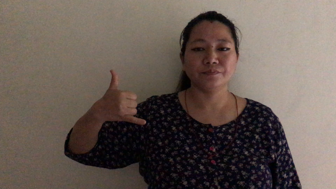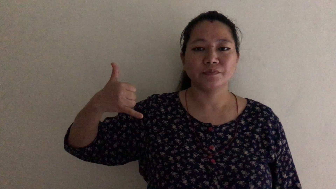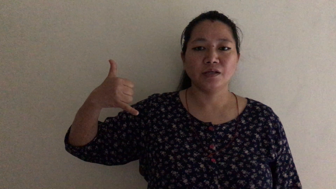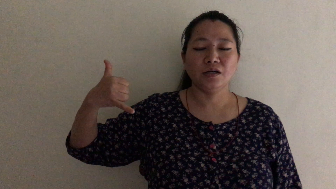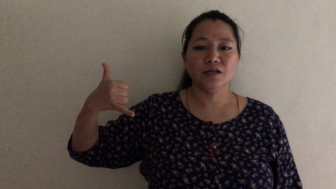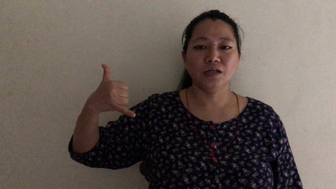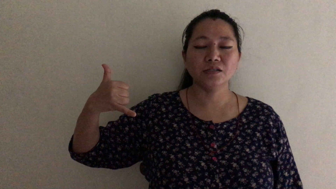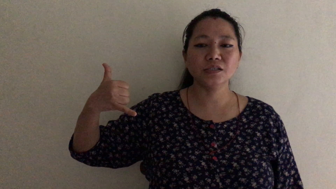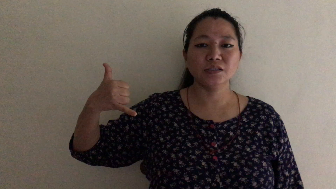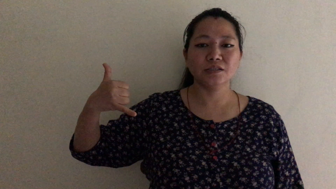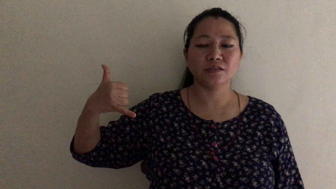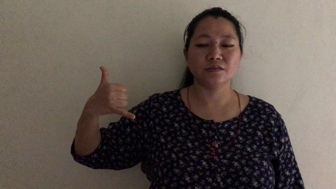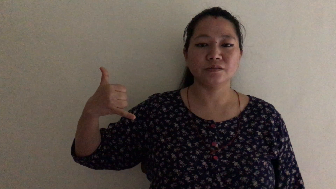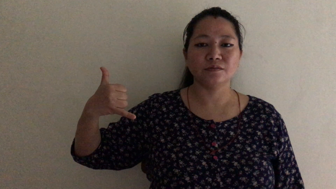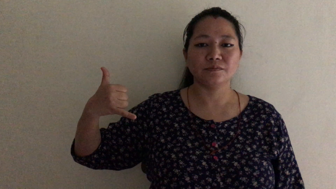ङ